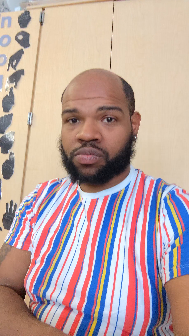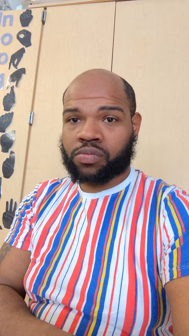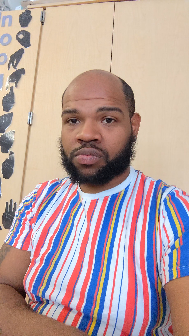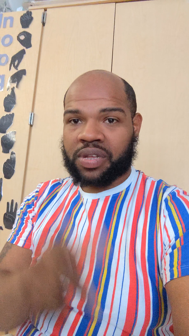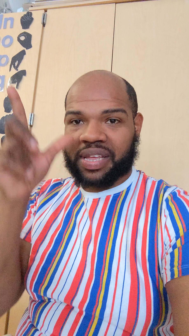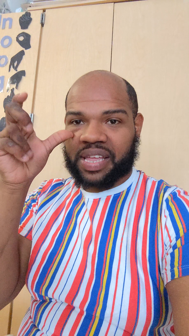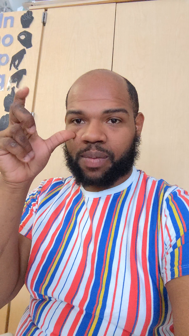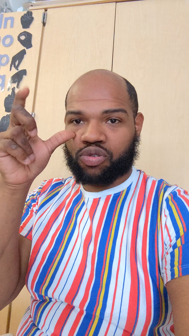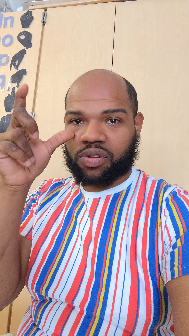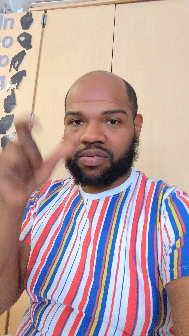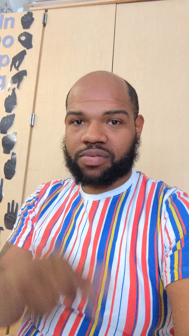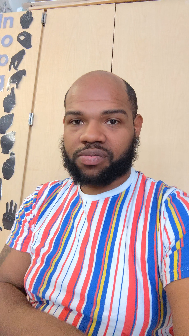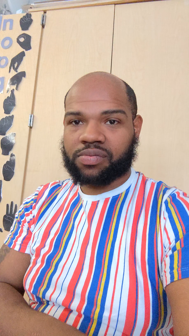camera